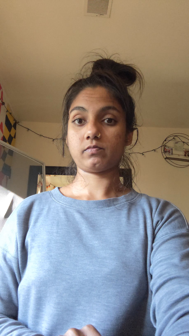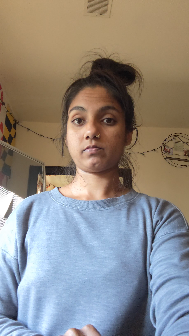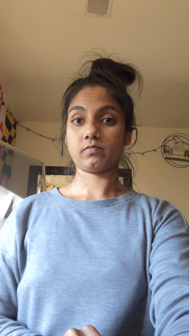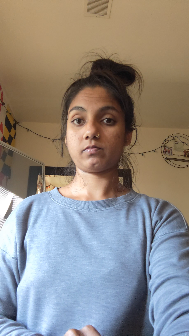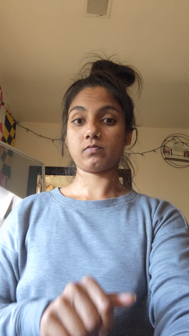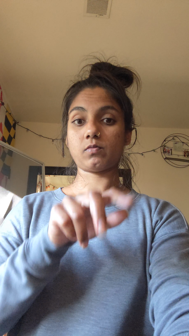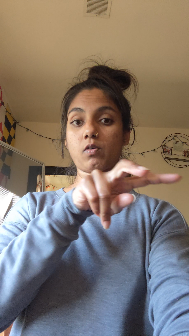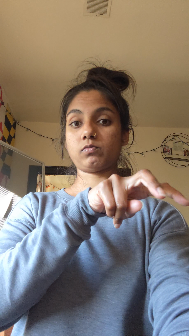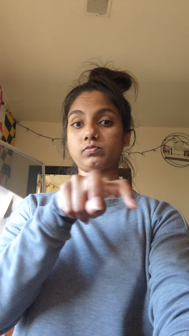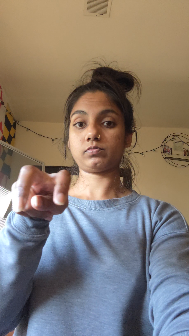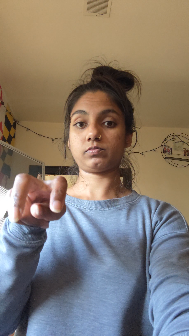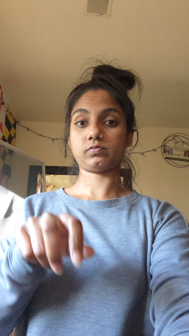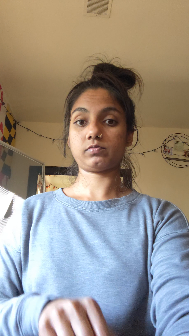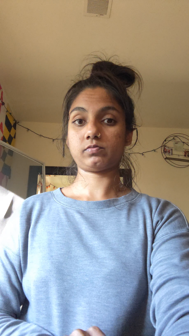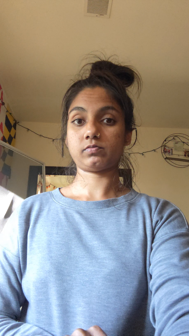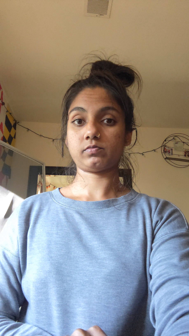couch